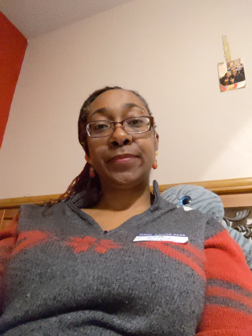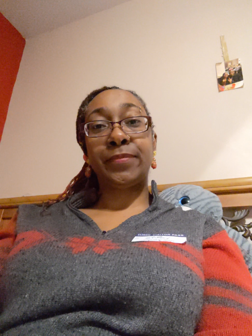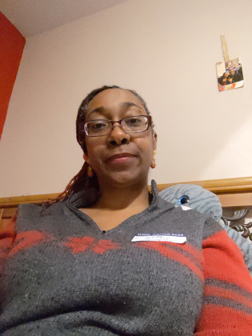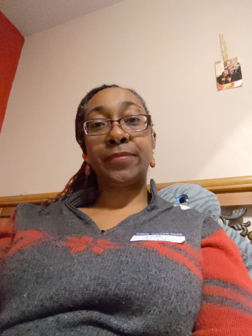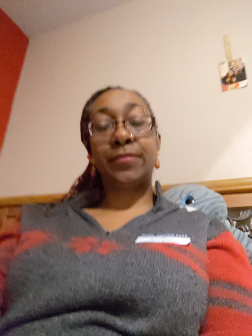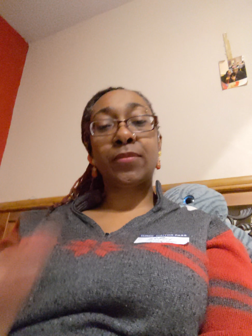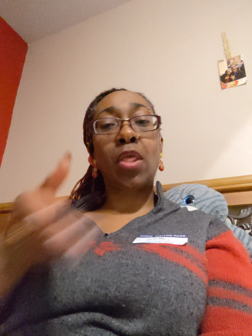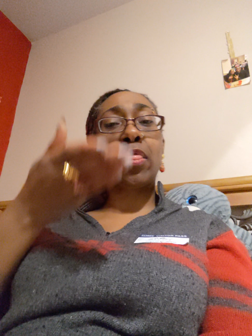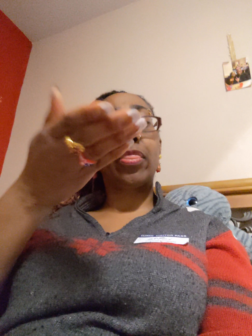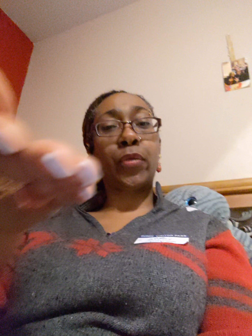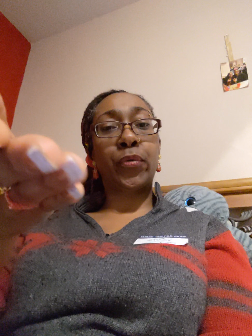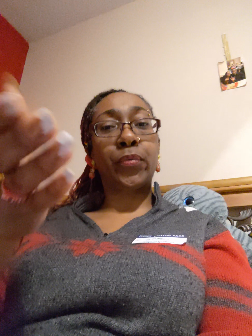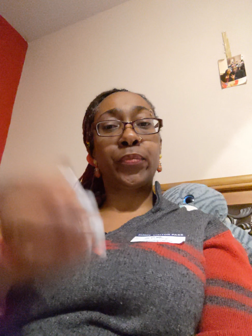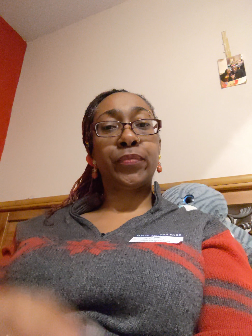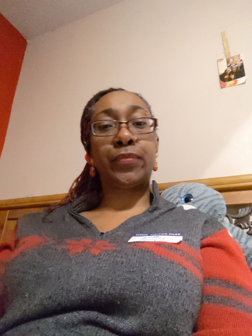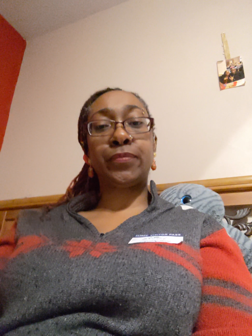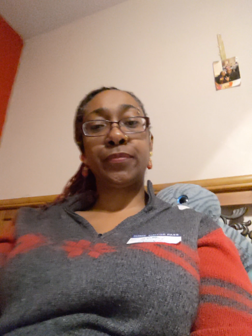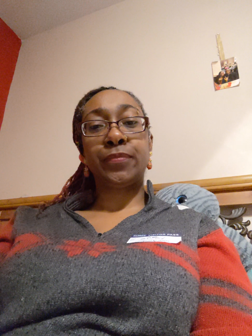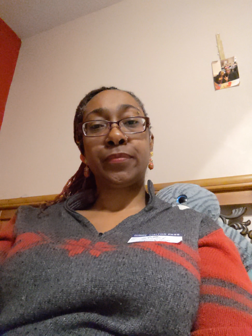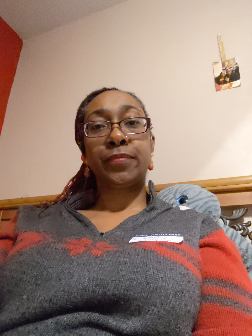there